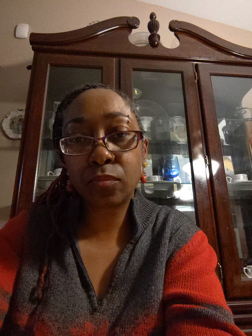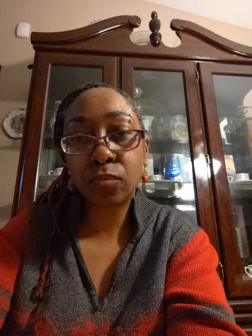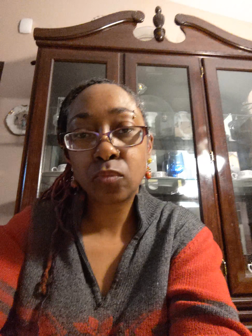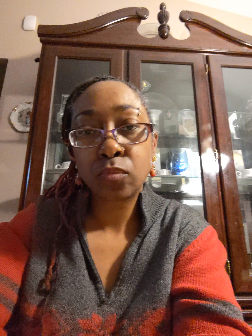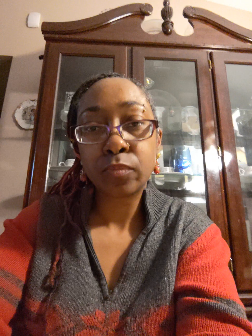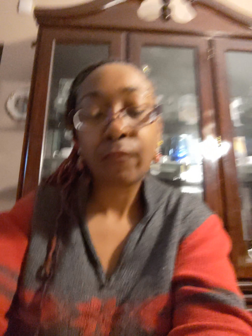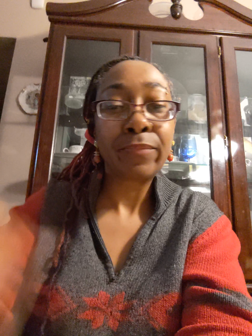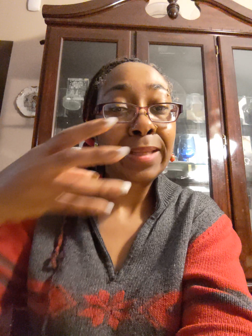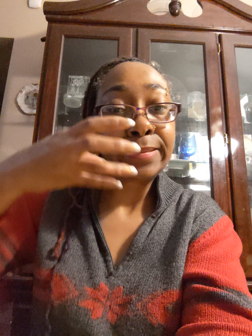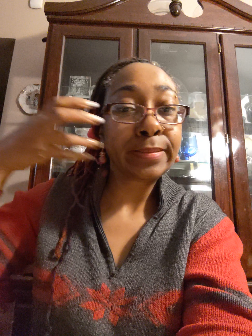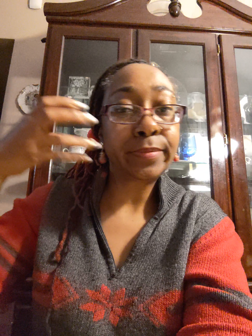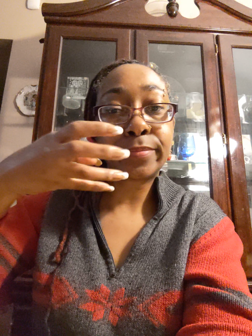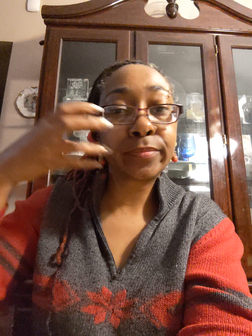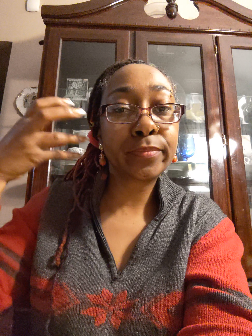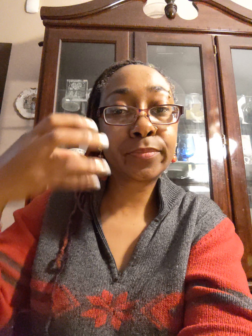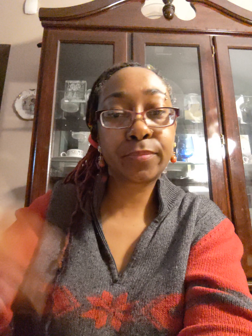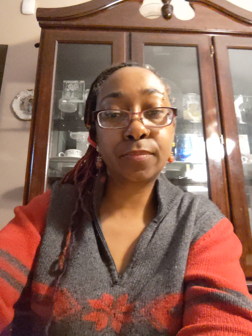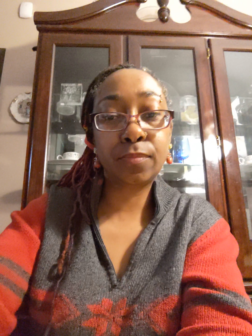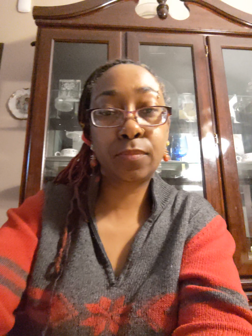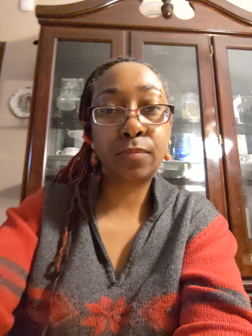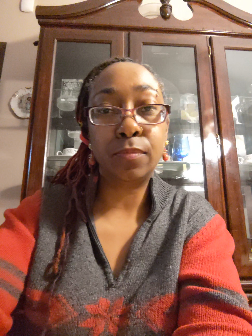tiger